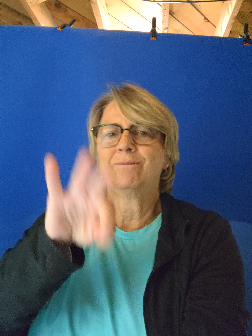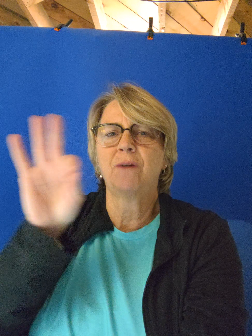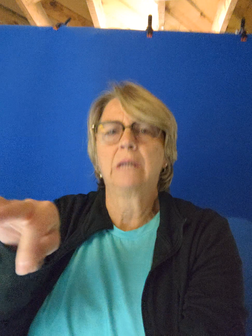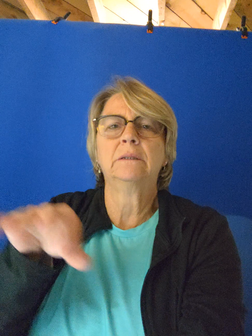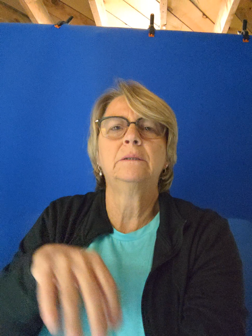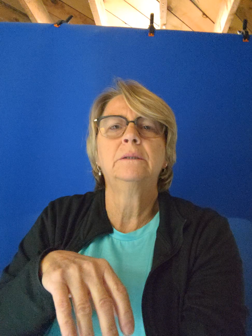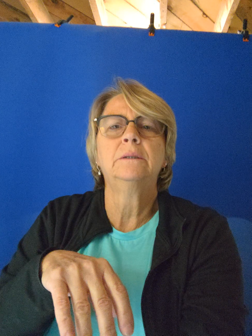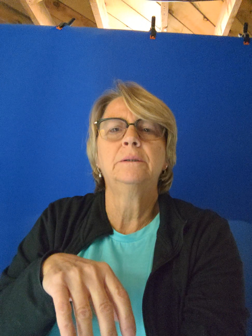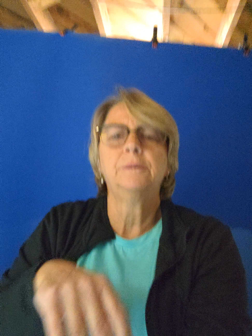french fries